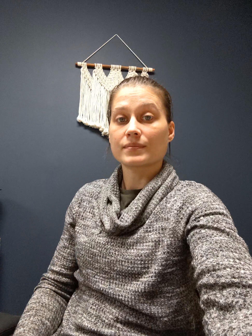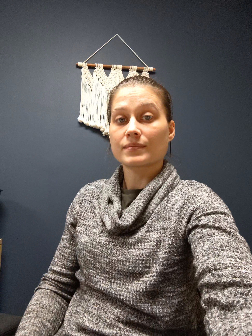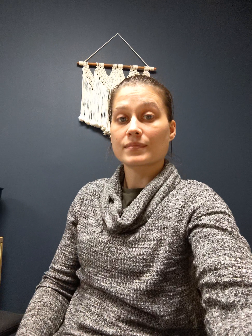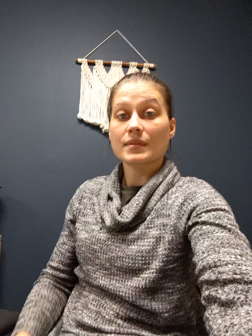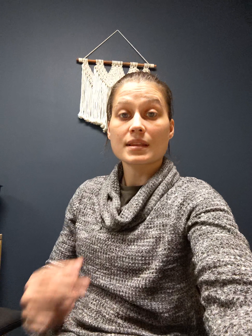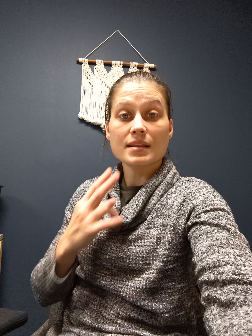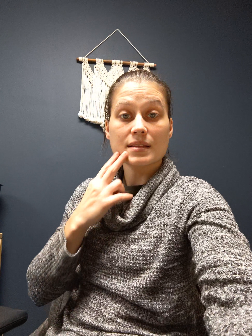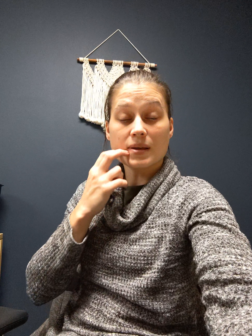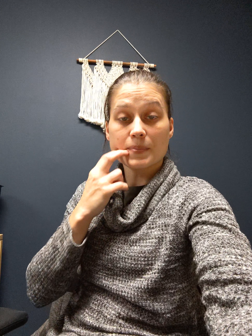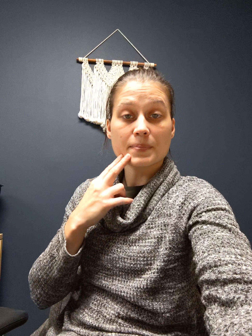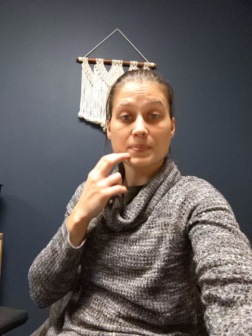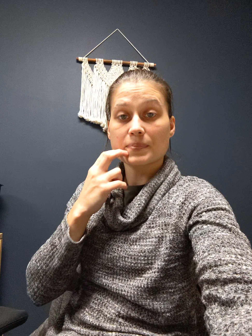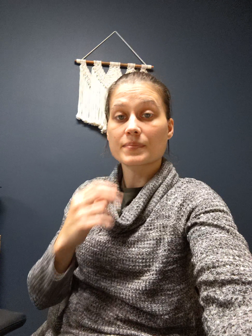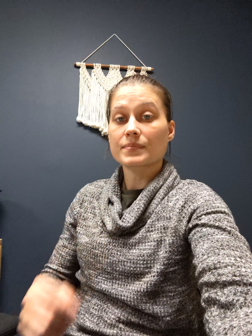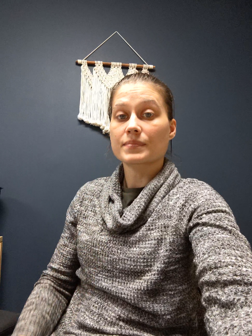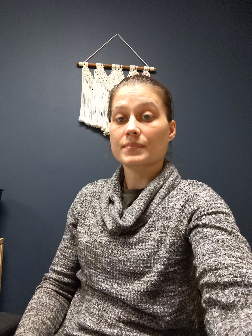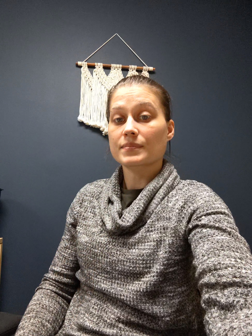gum